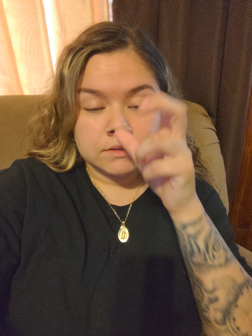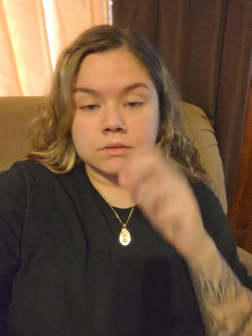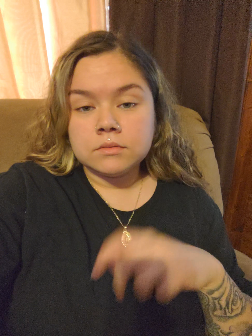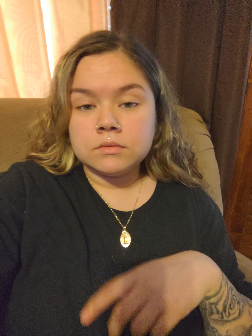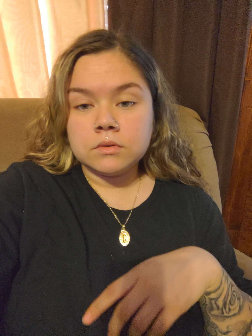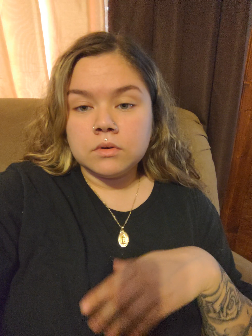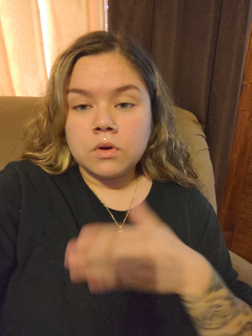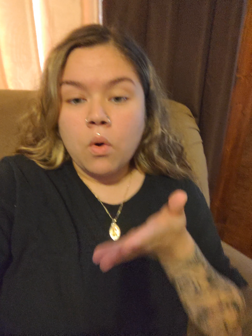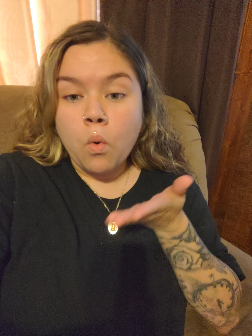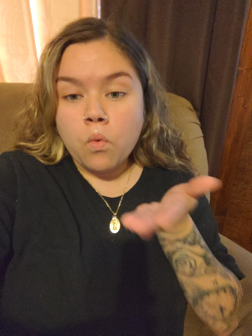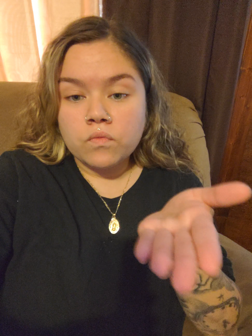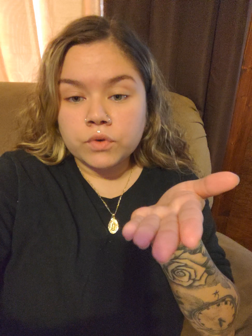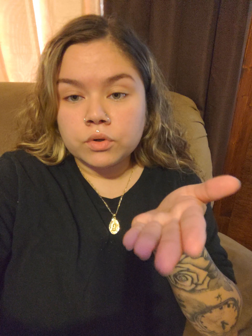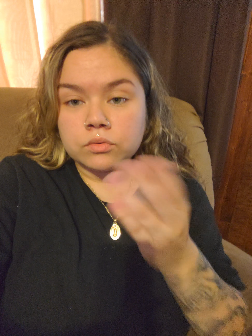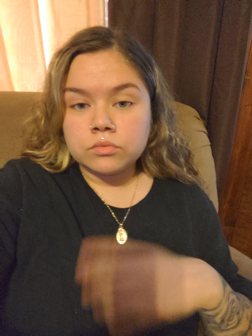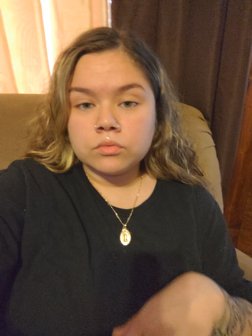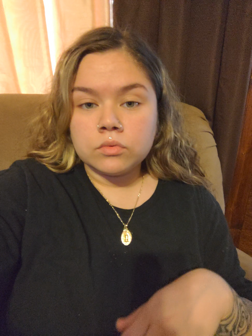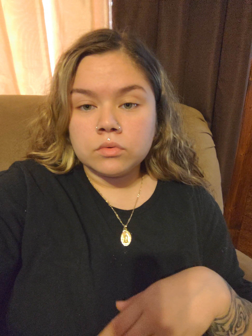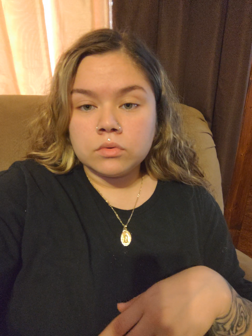oven